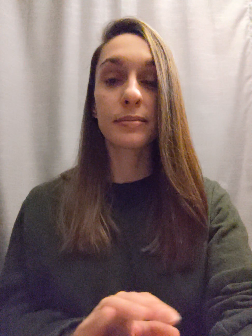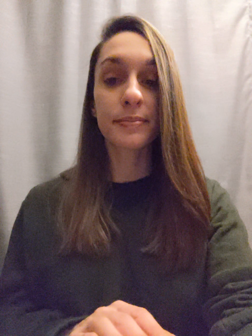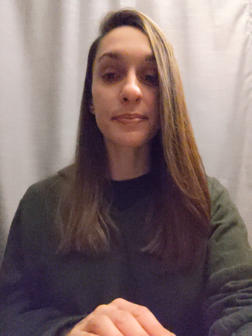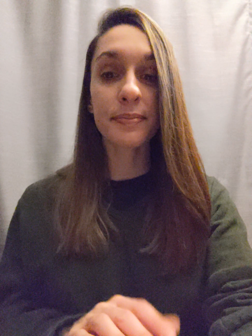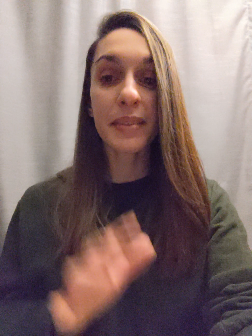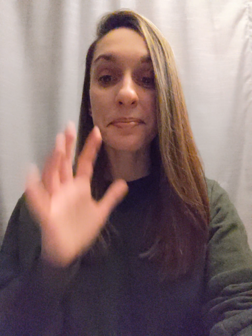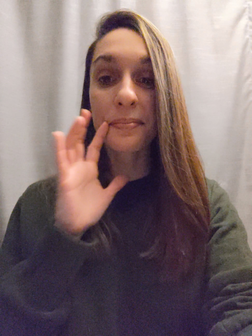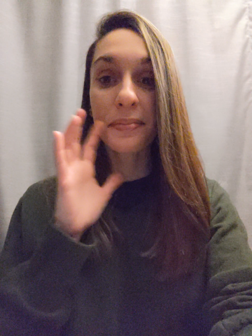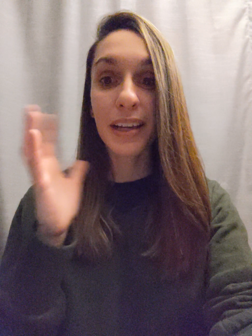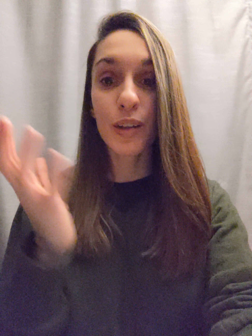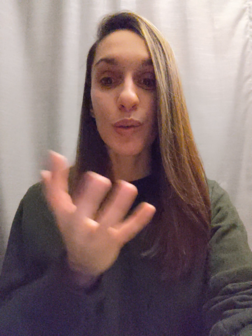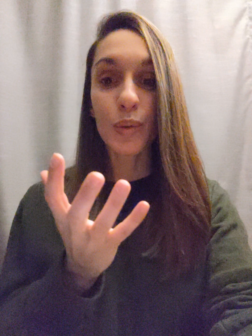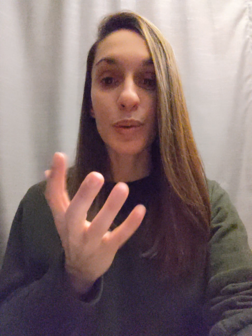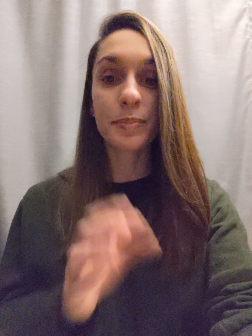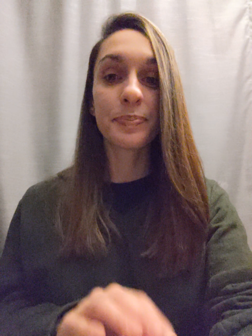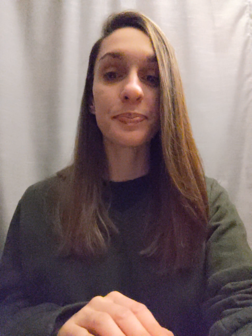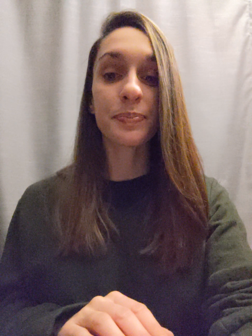balloon